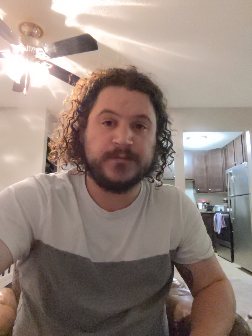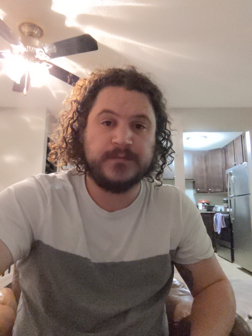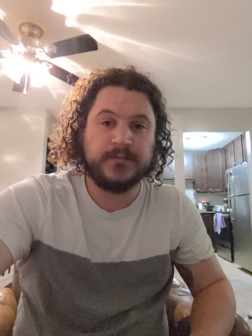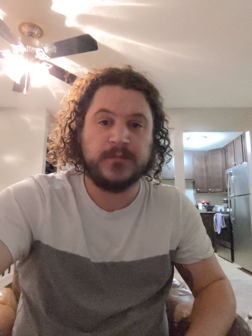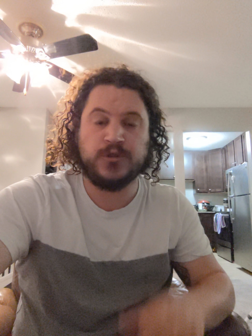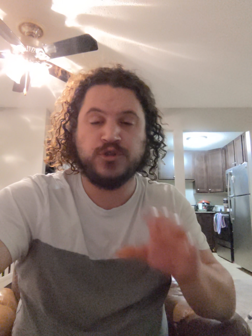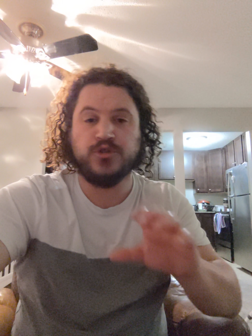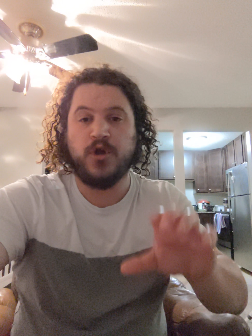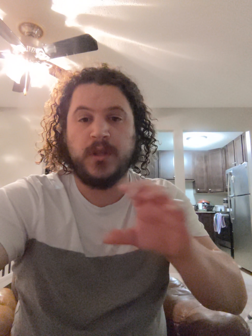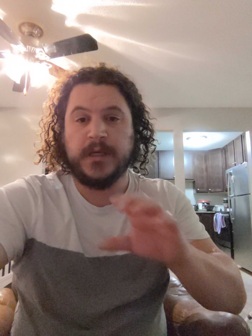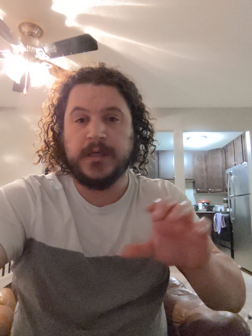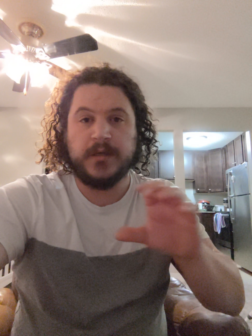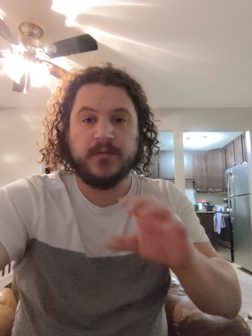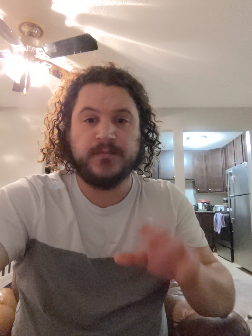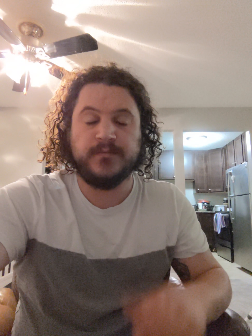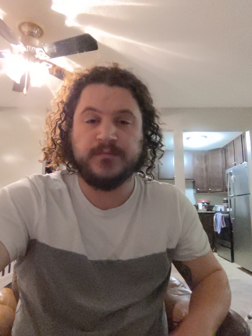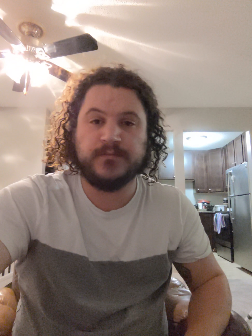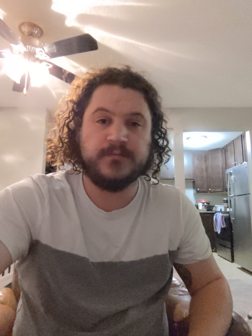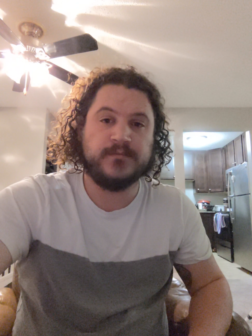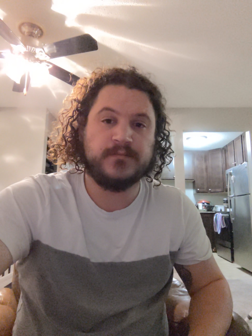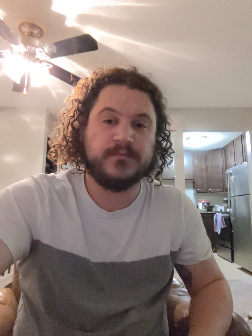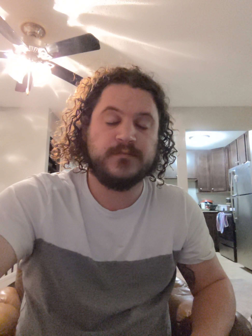chocolate